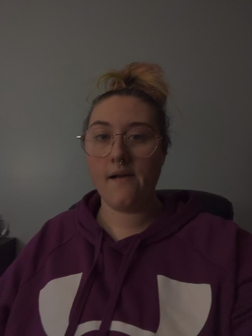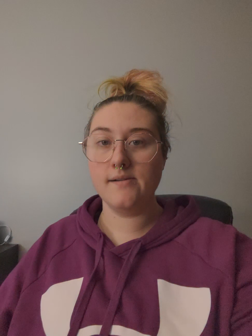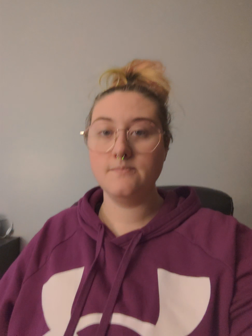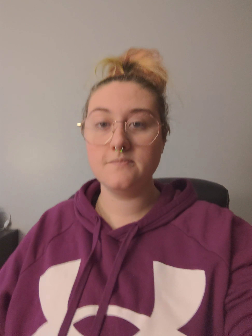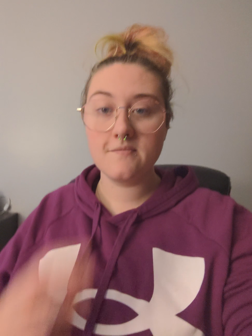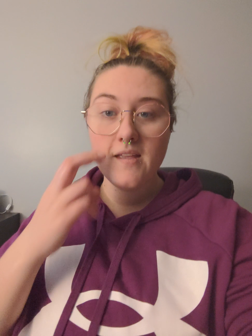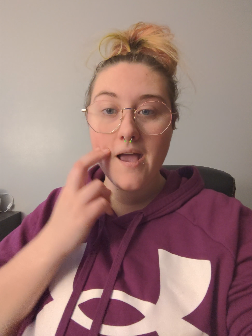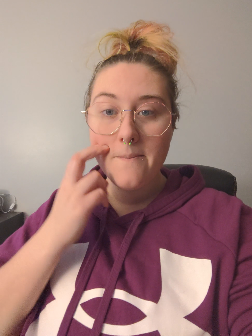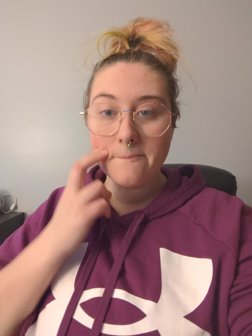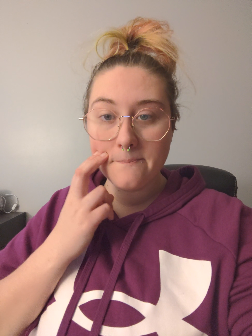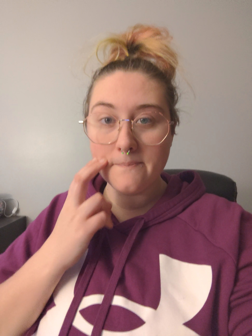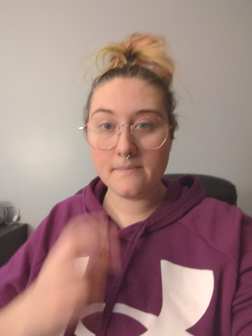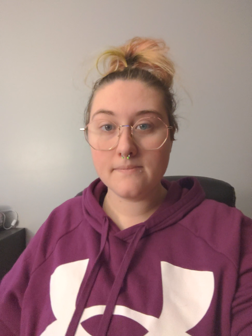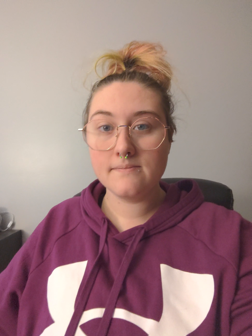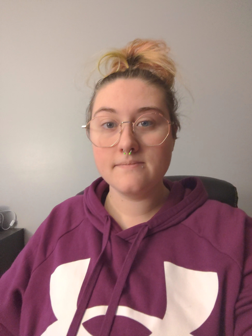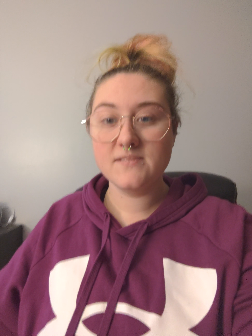gum